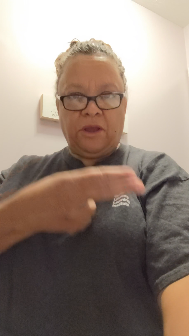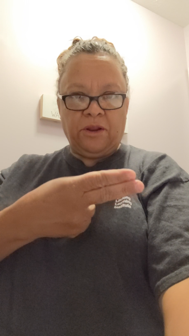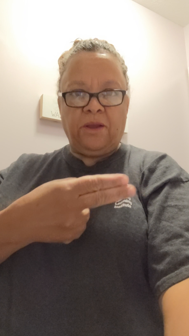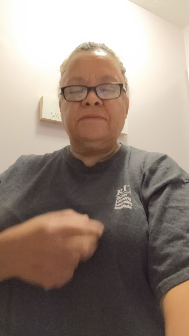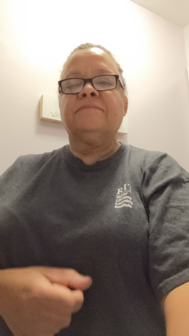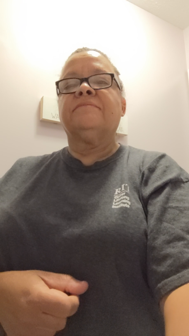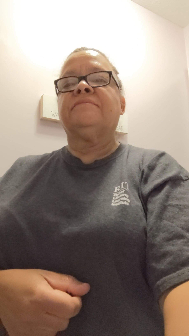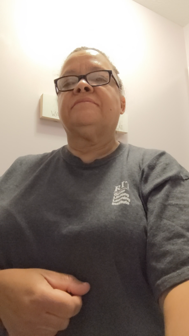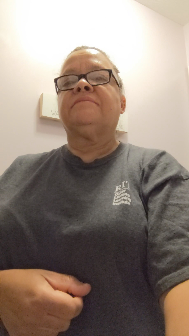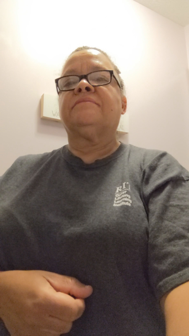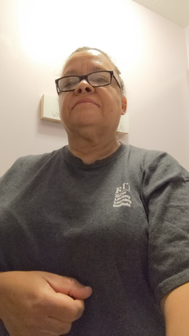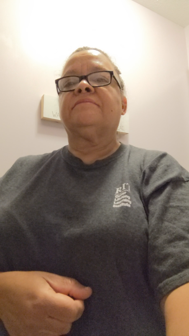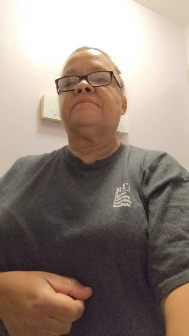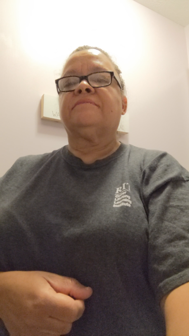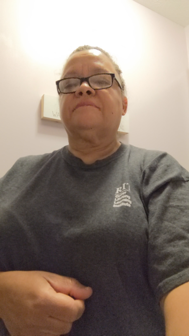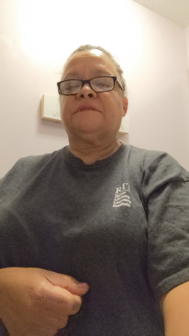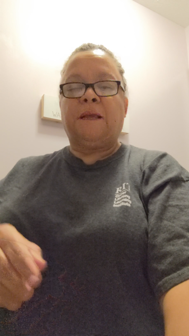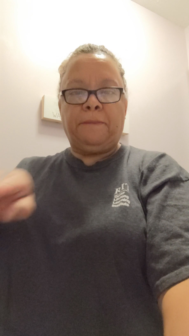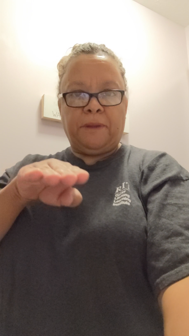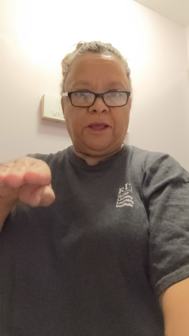boots